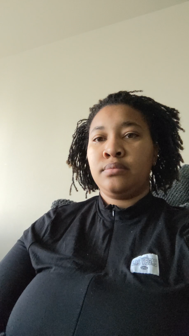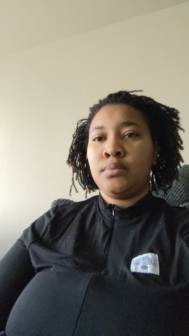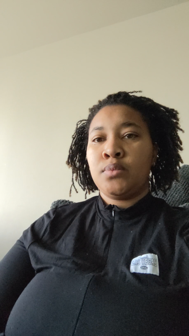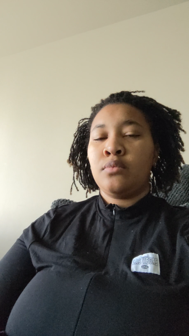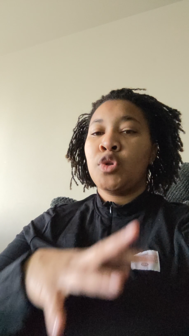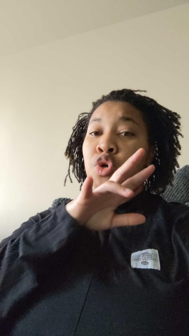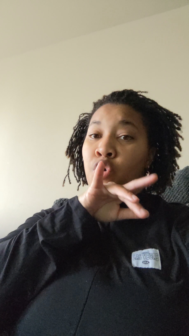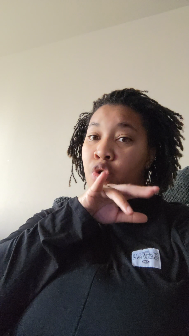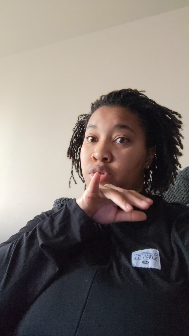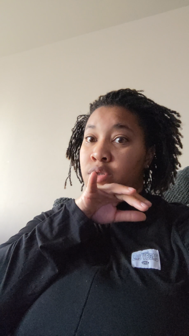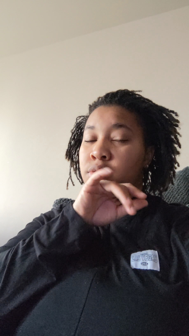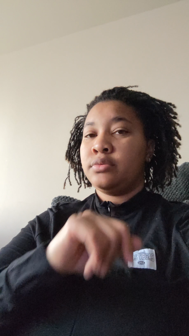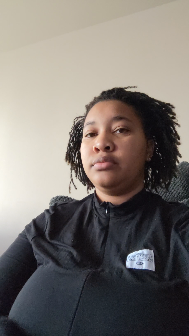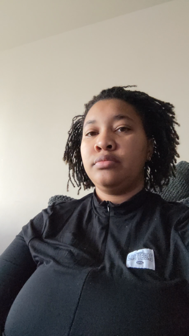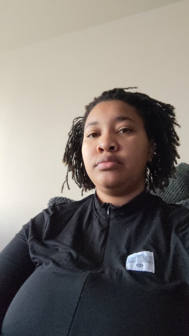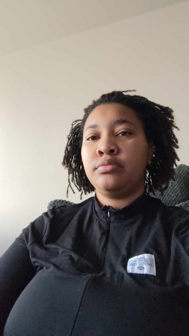naughty